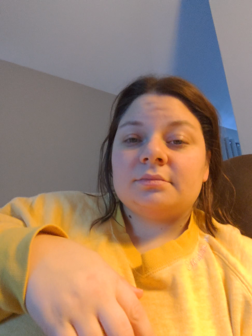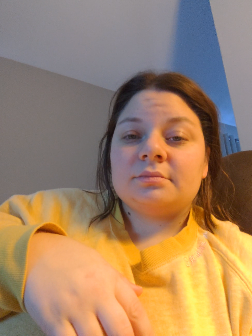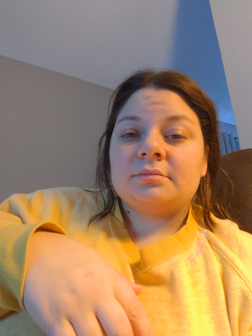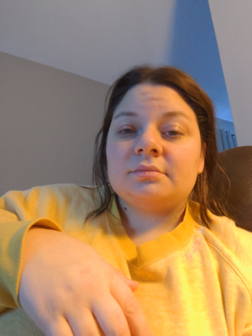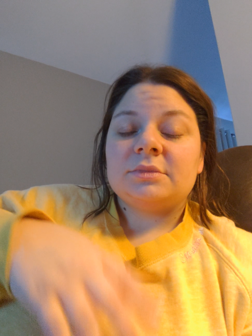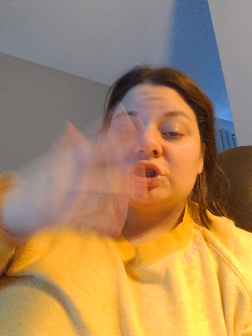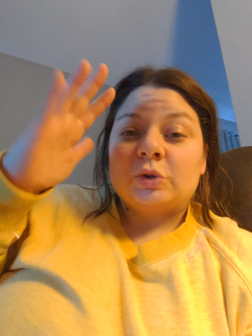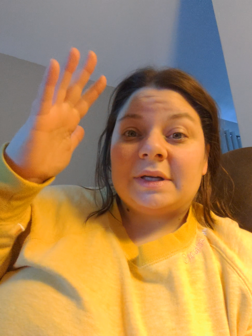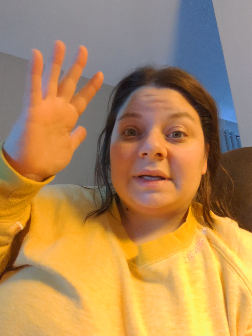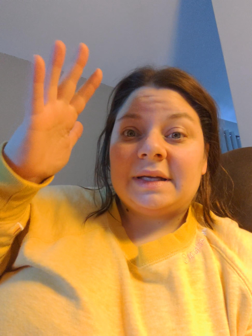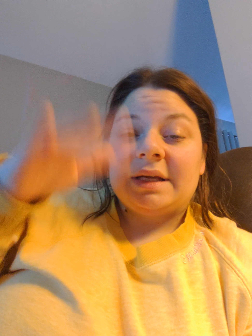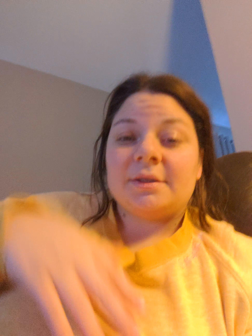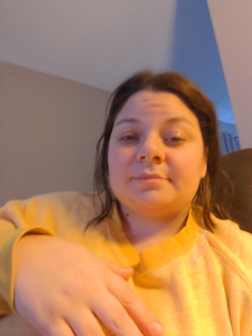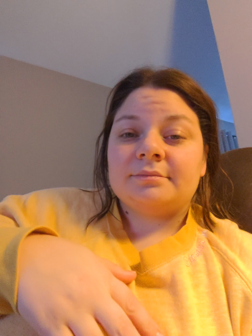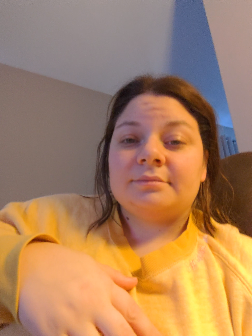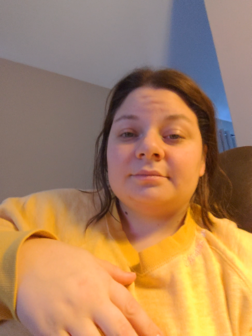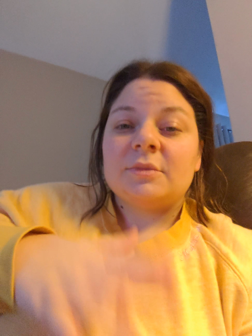tree